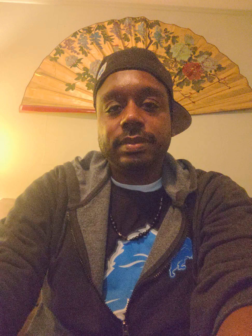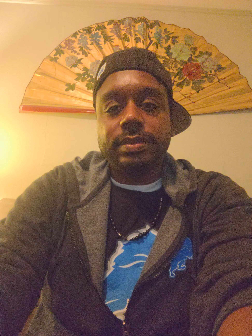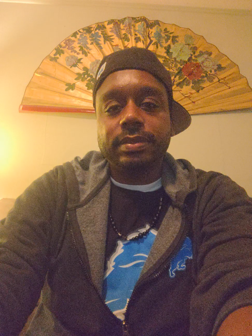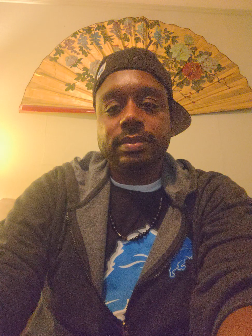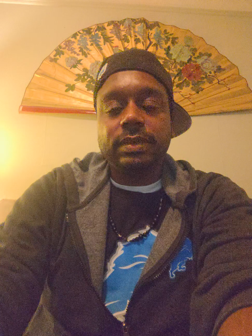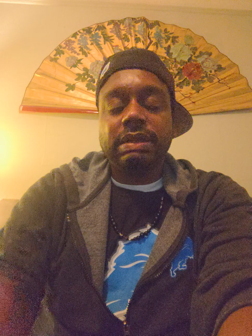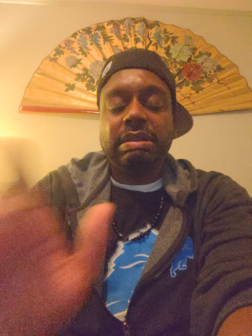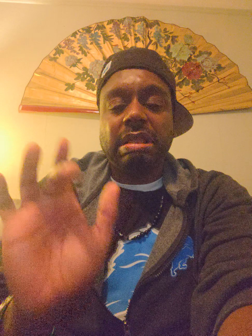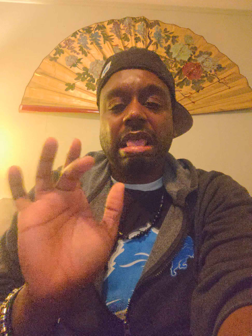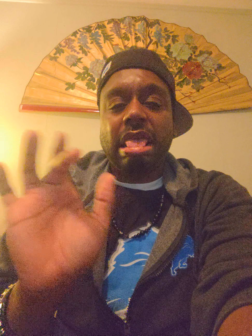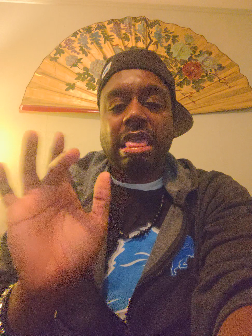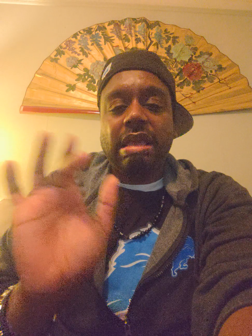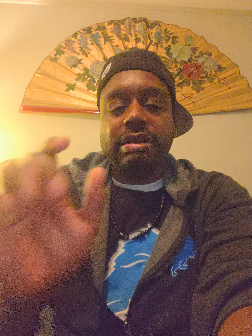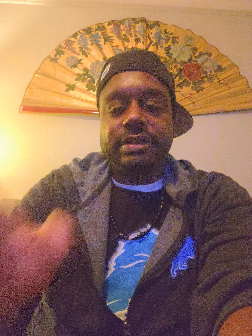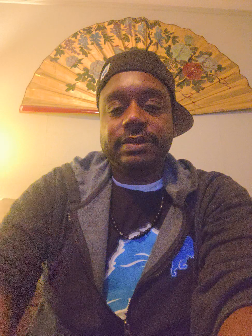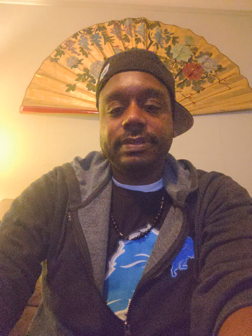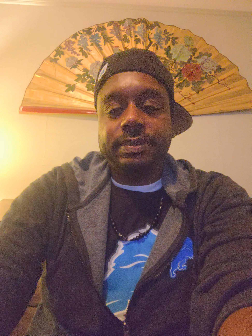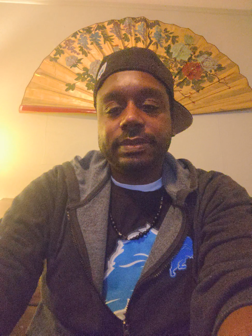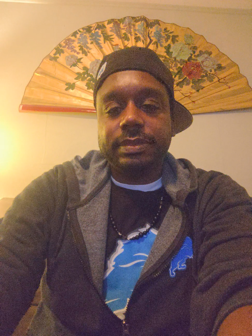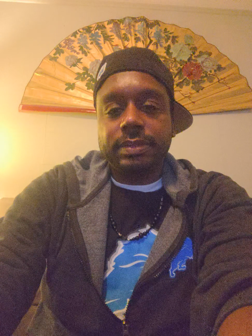yucky